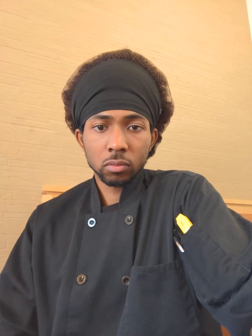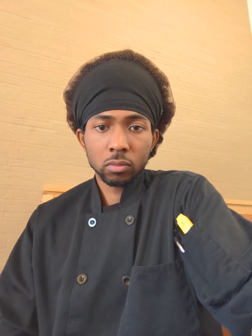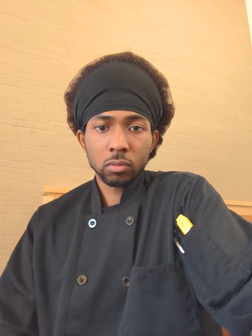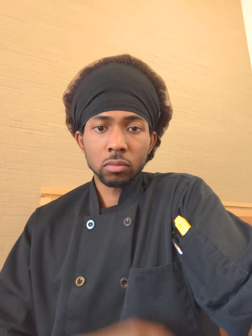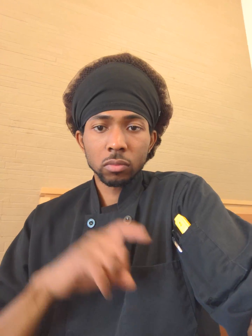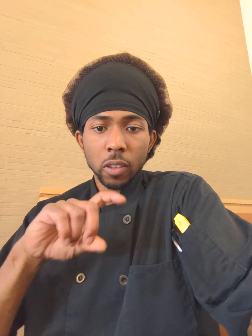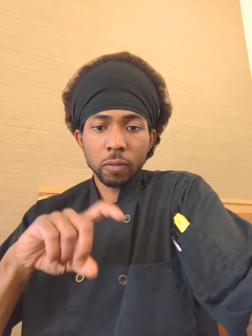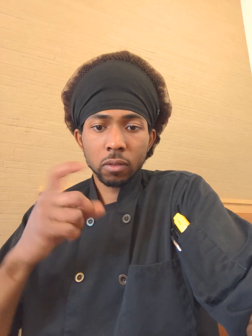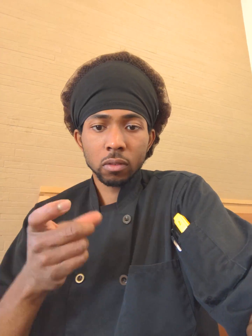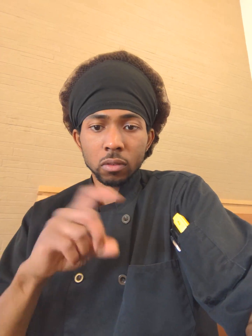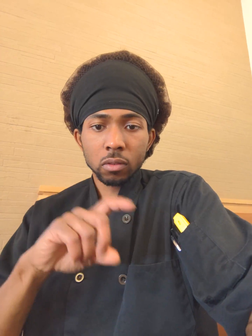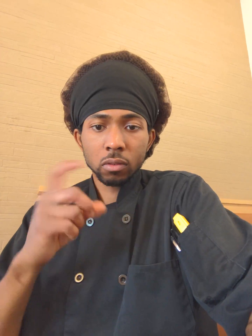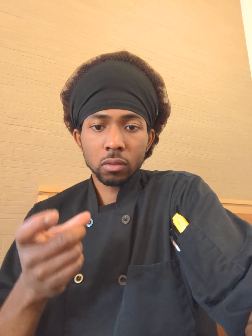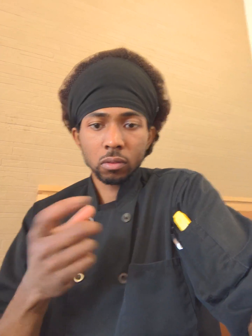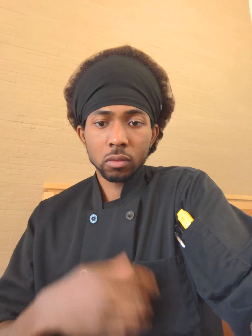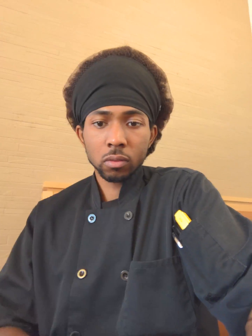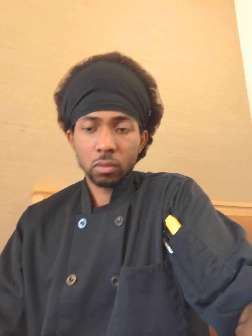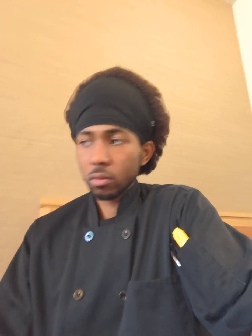friend